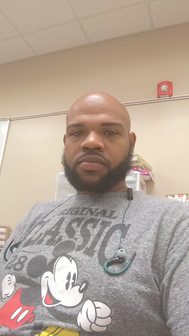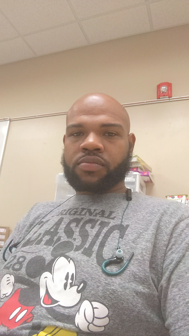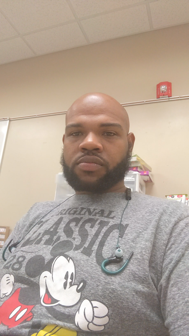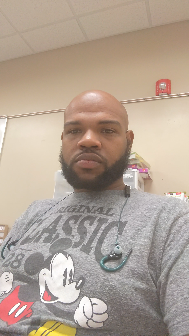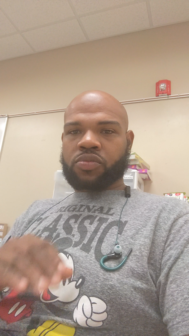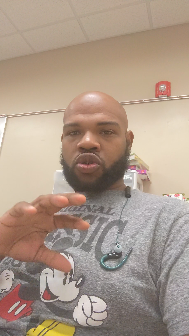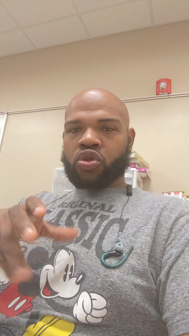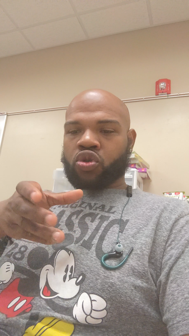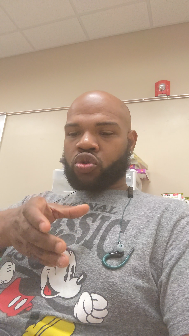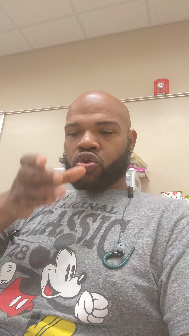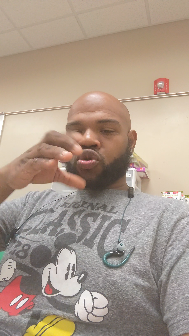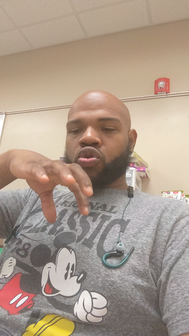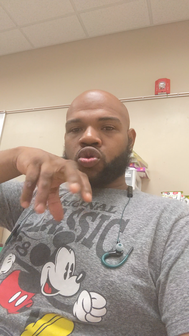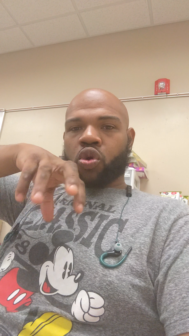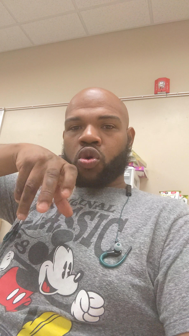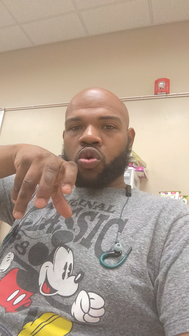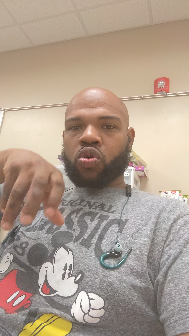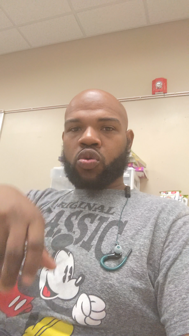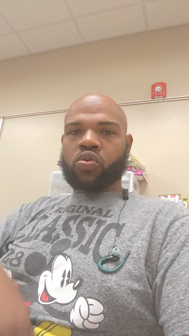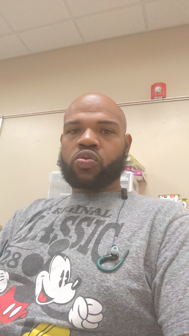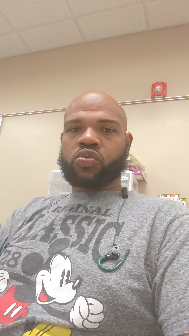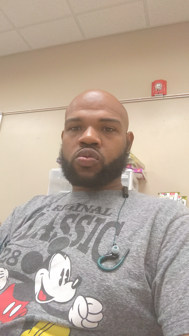jar